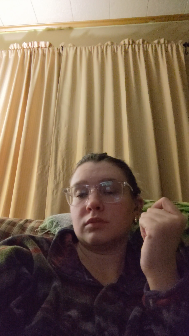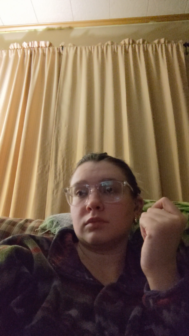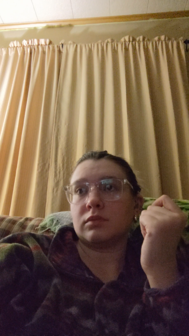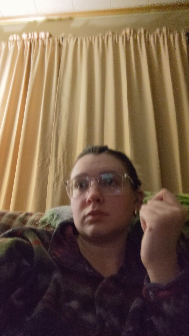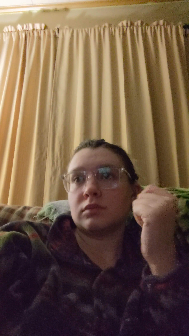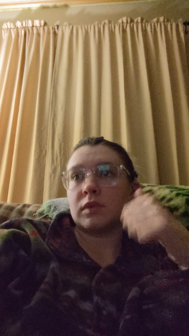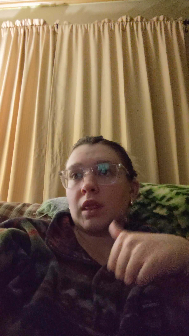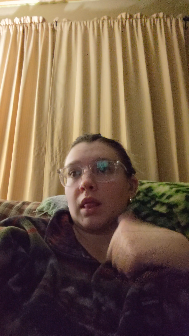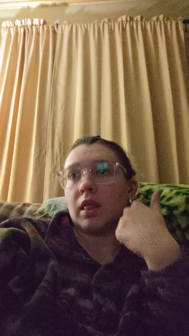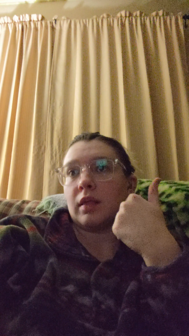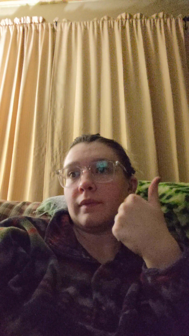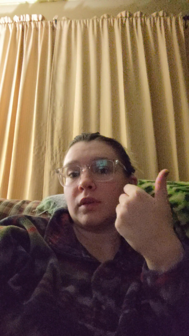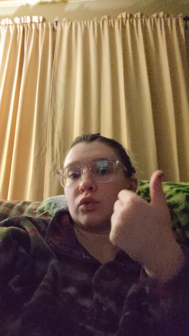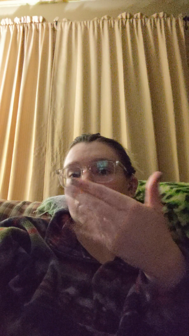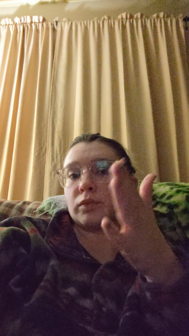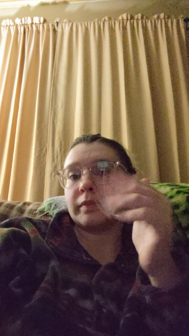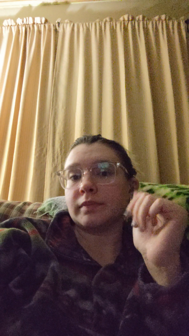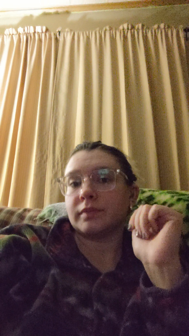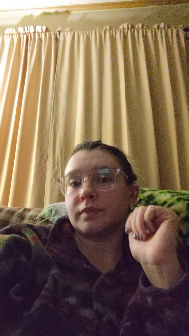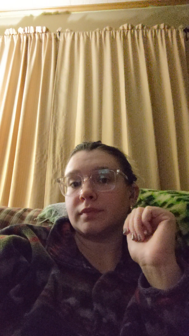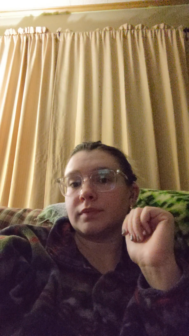living room